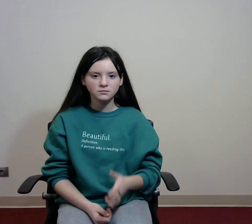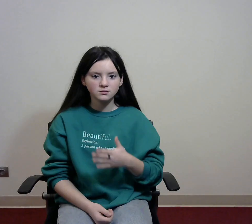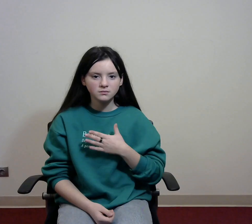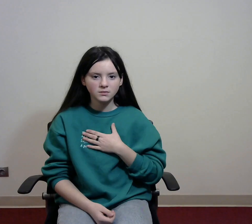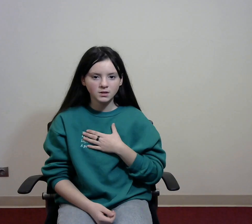mən